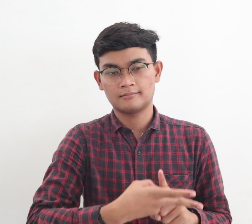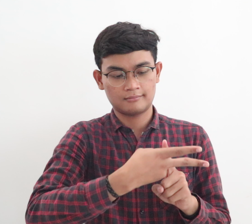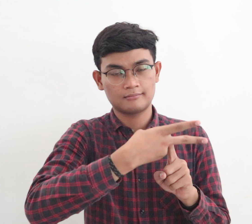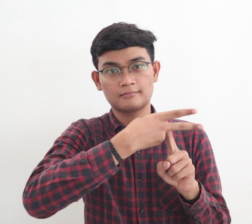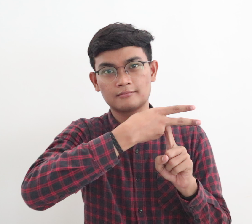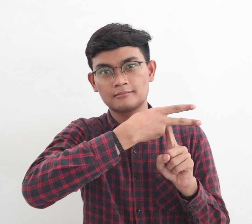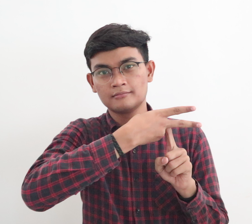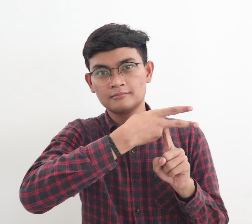F